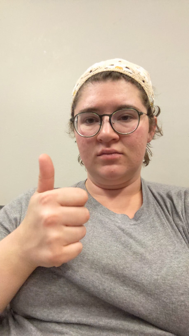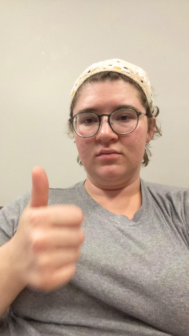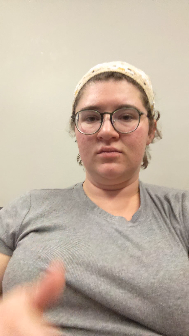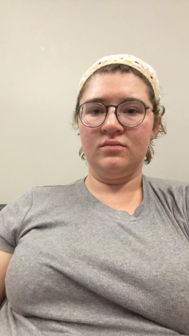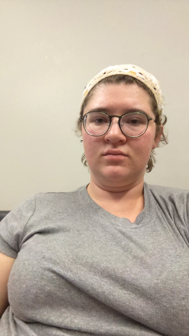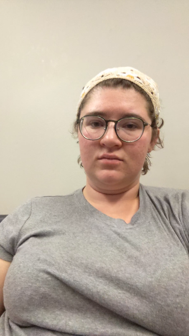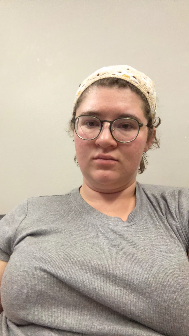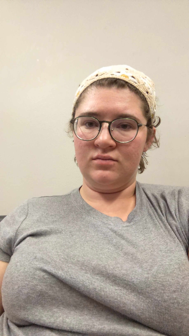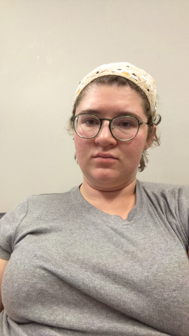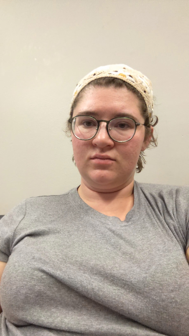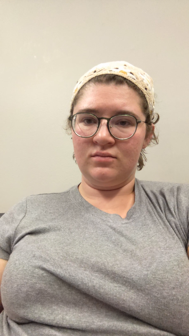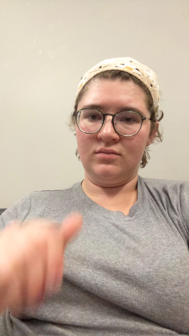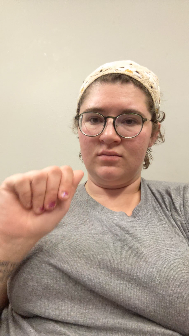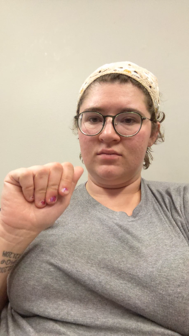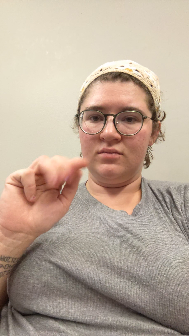am